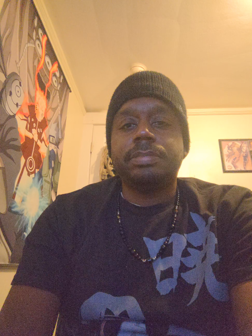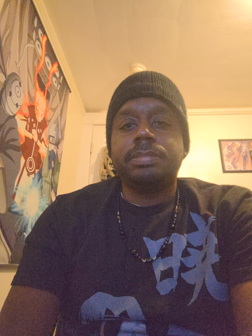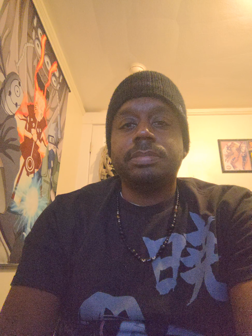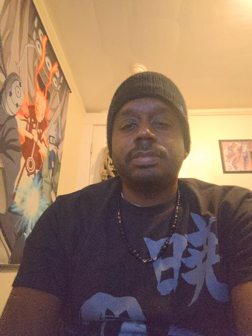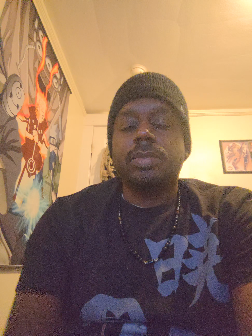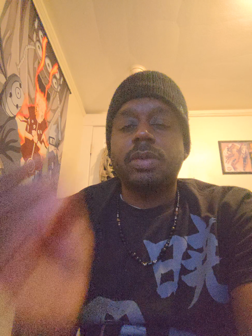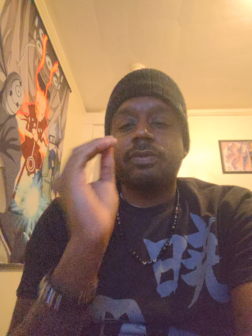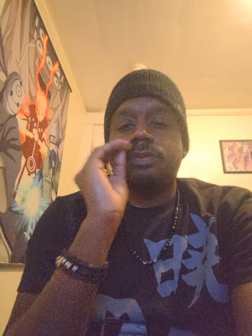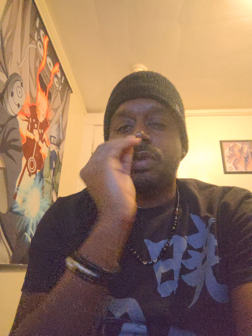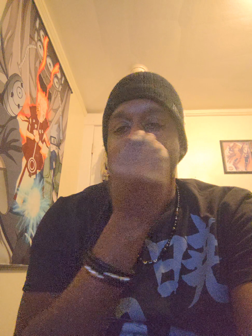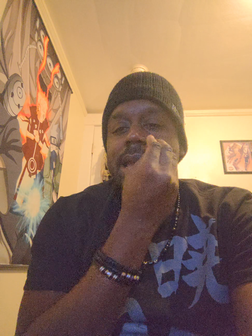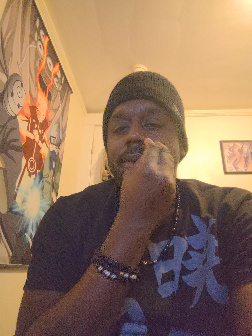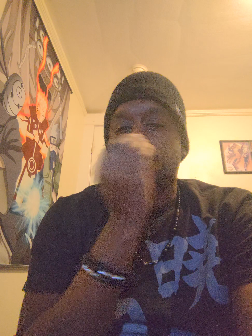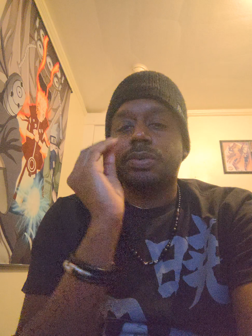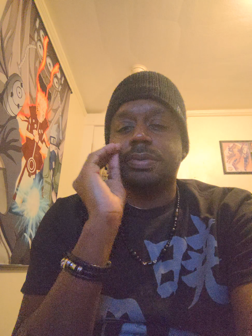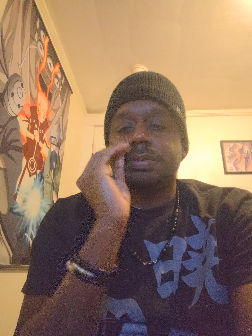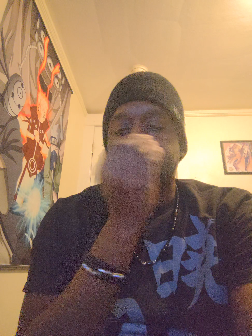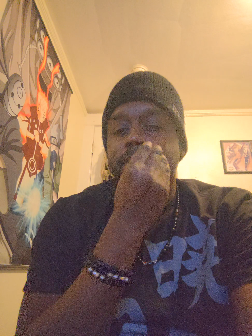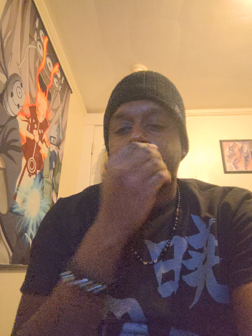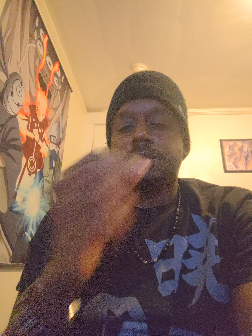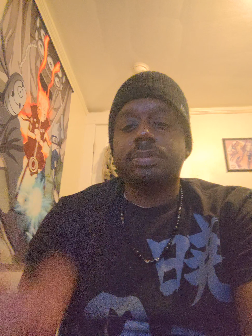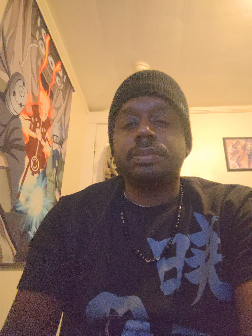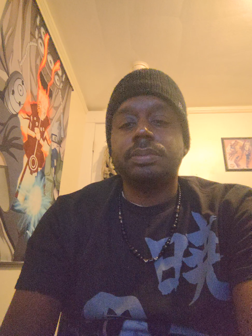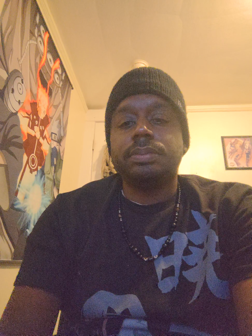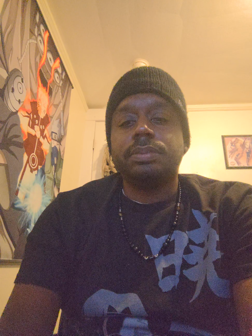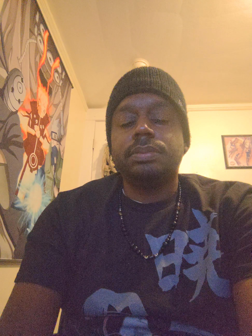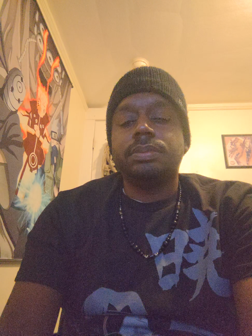flower